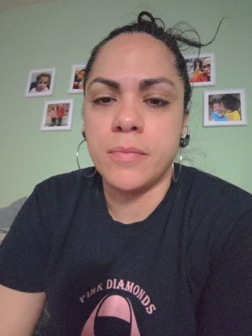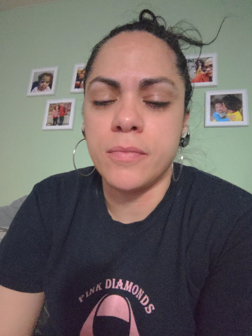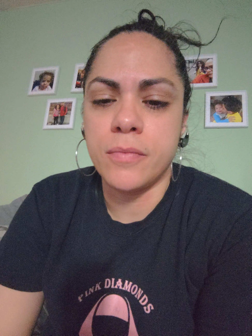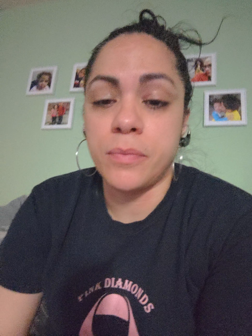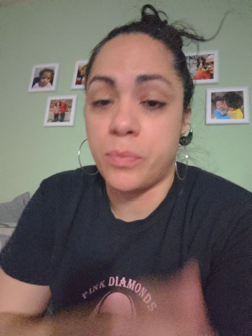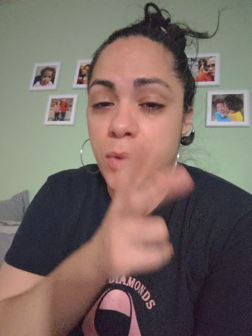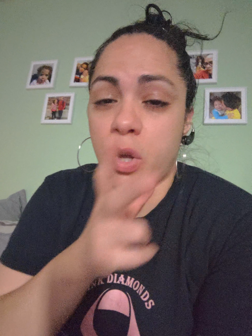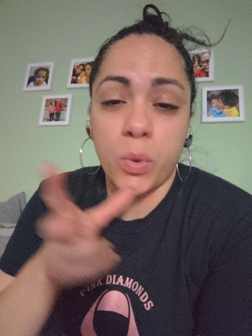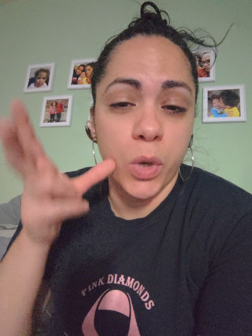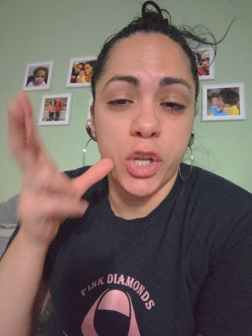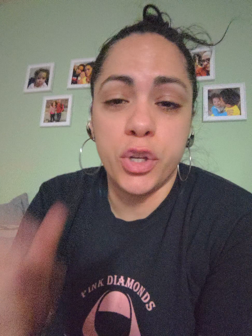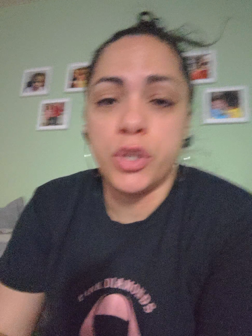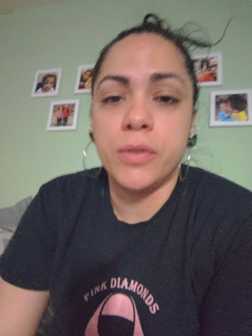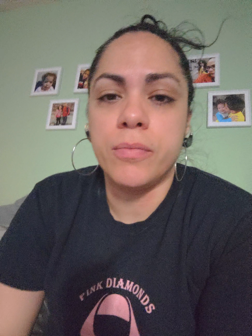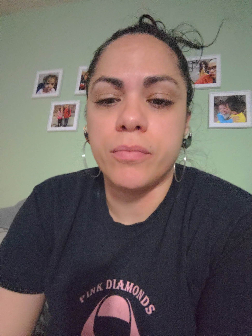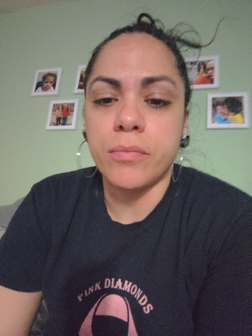underwear